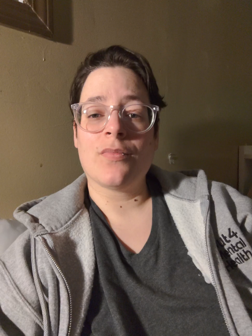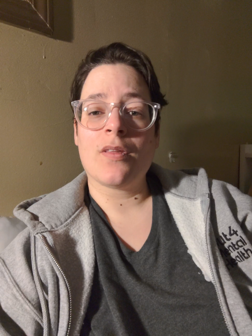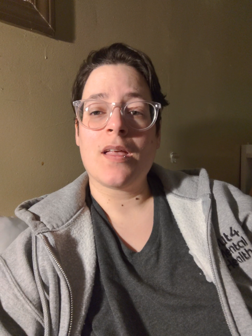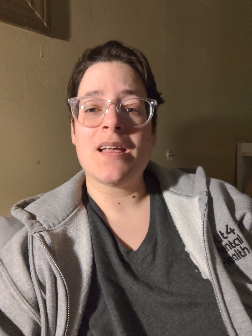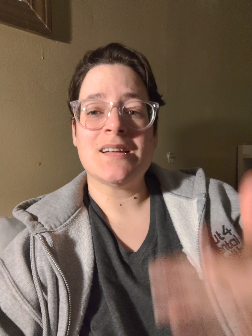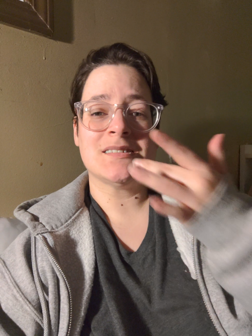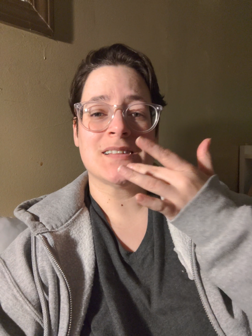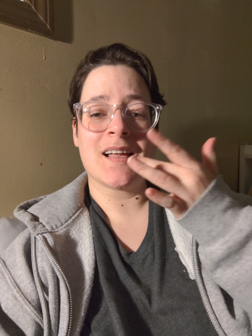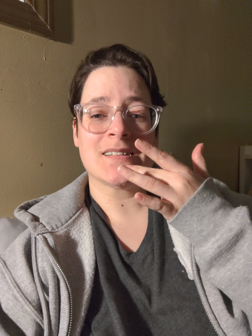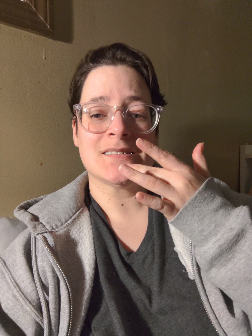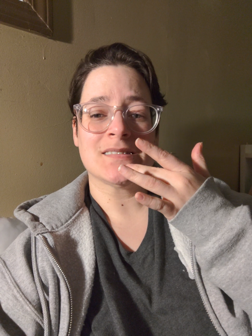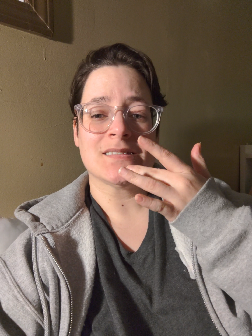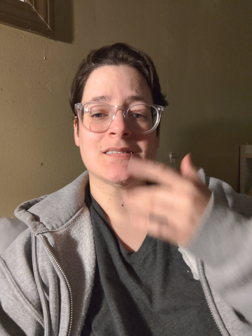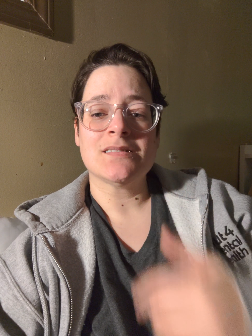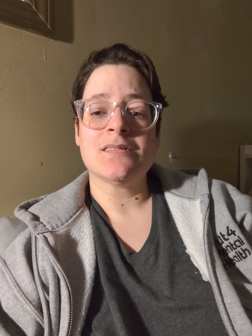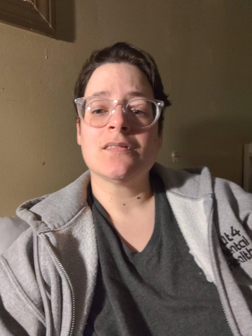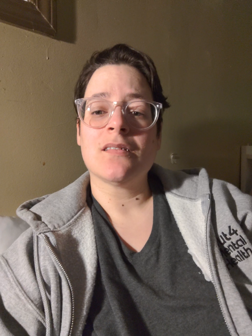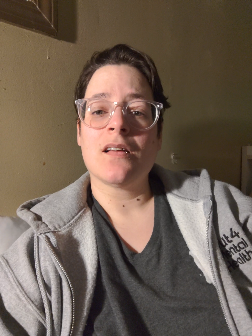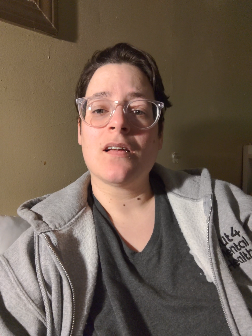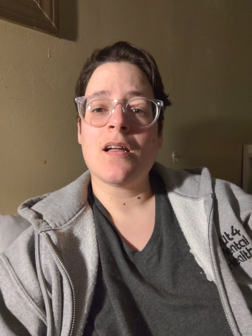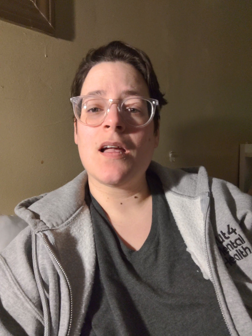taste